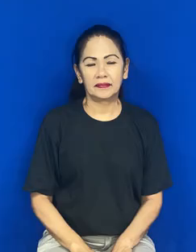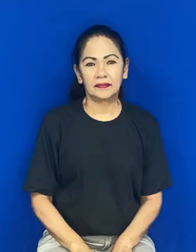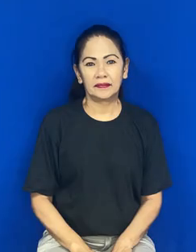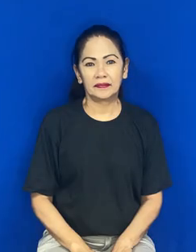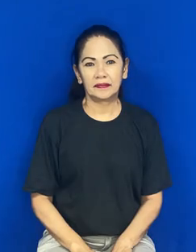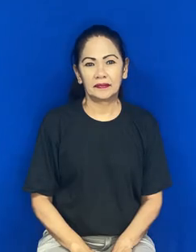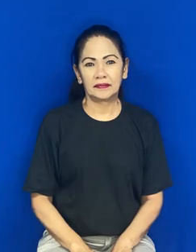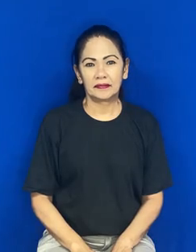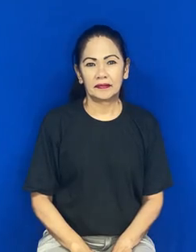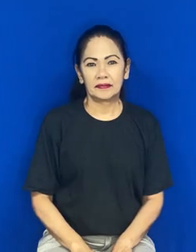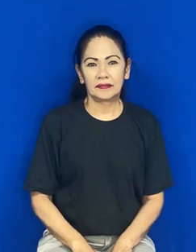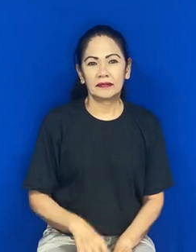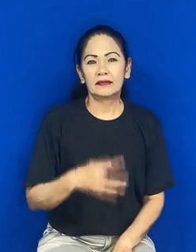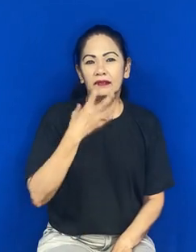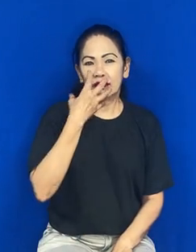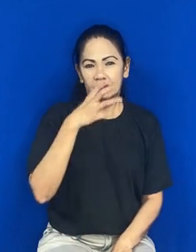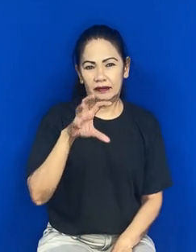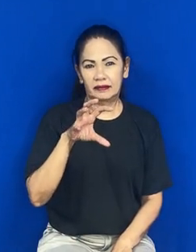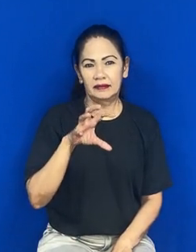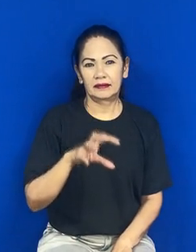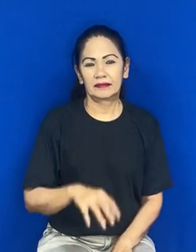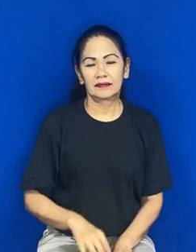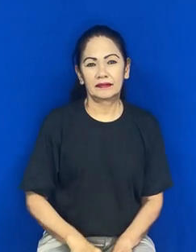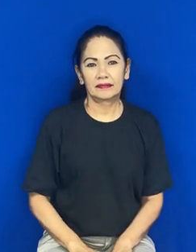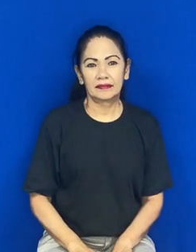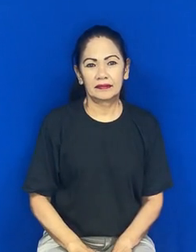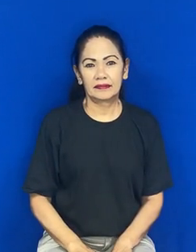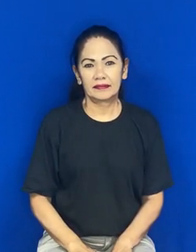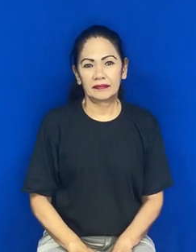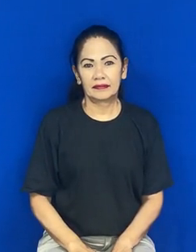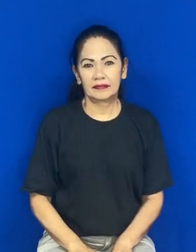hot